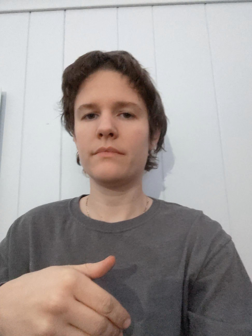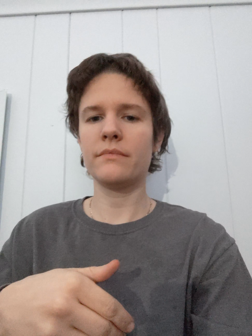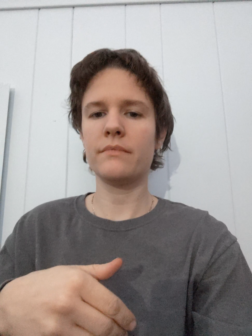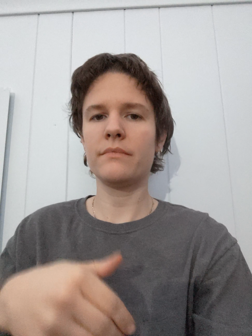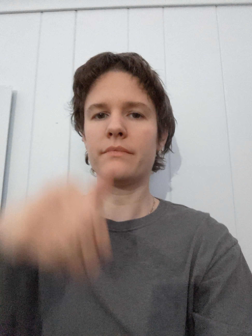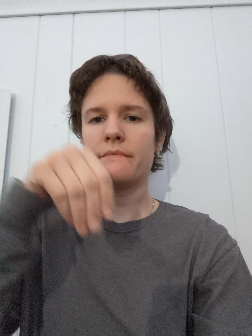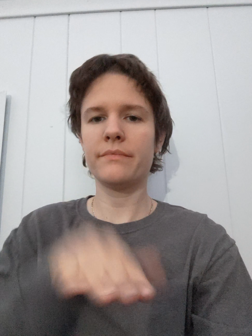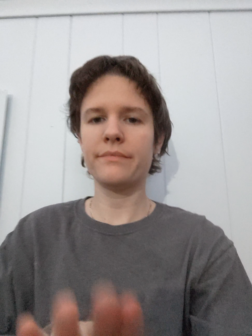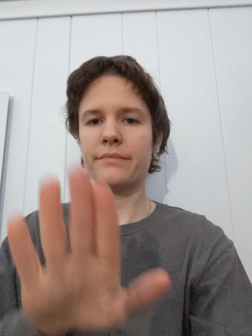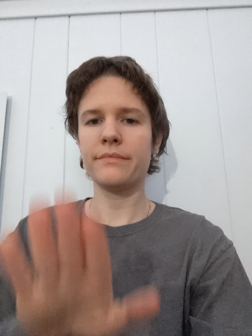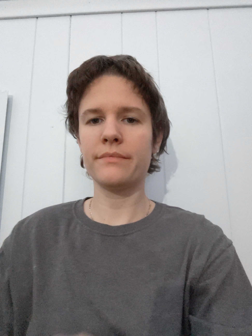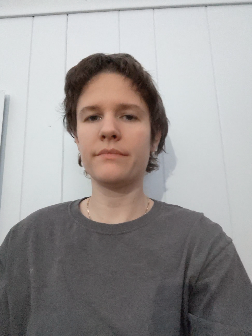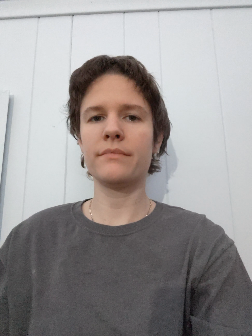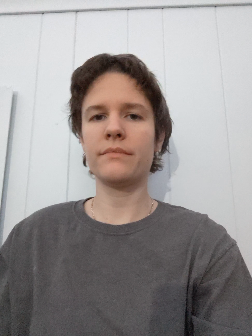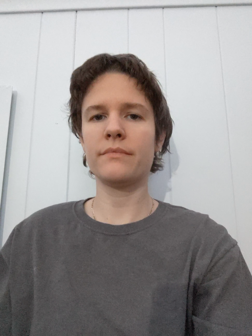into